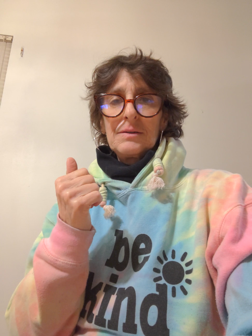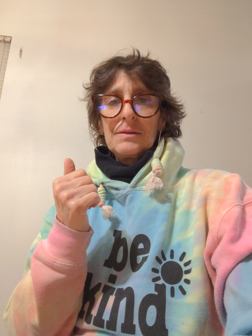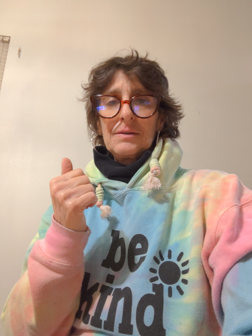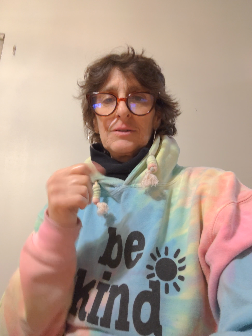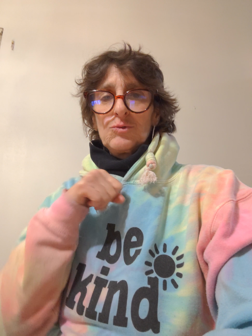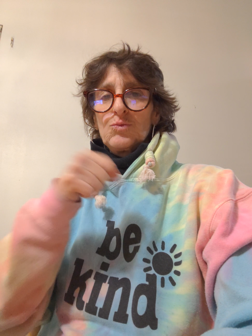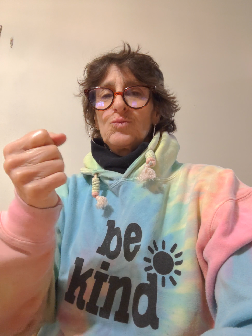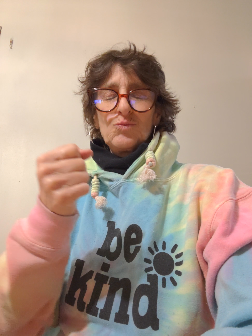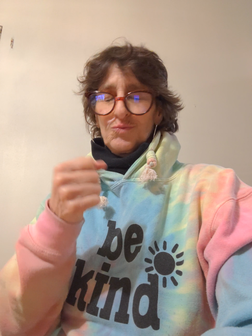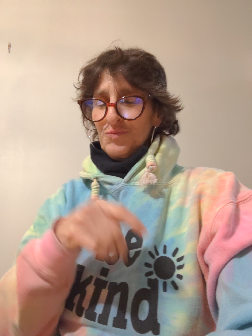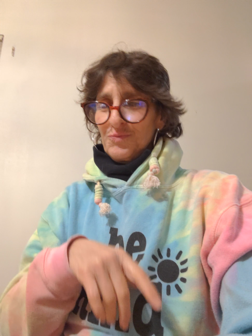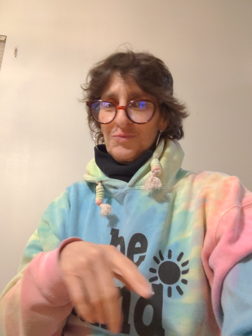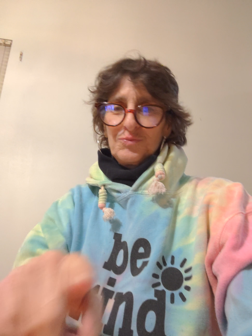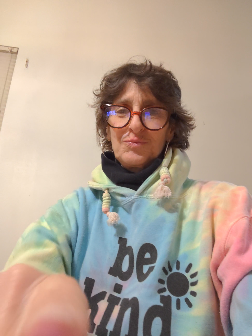drawer